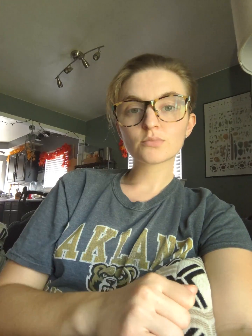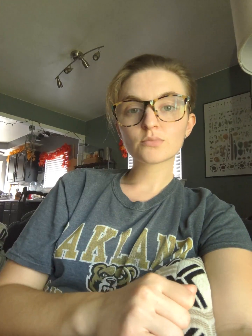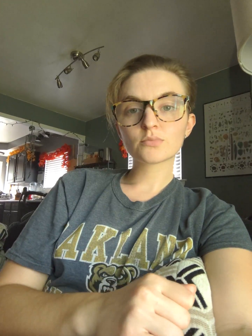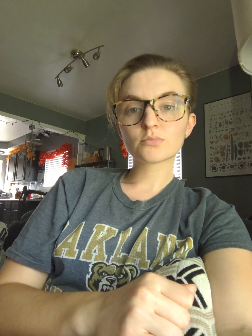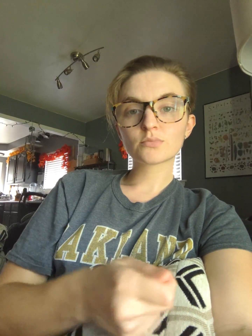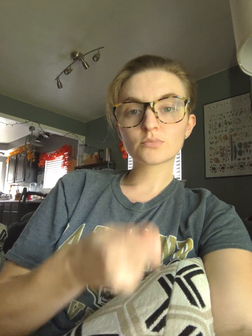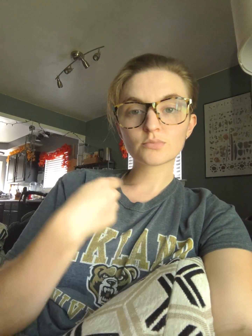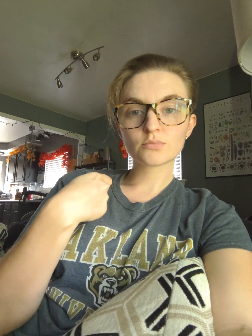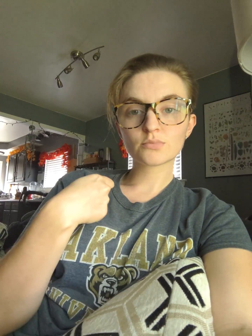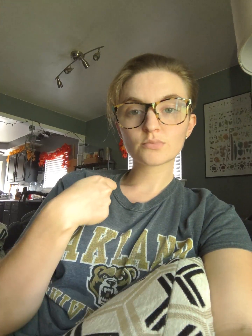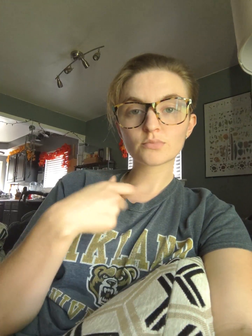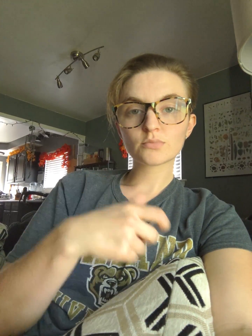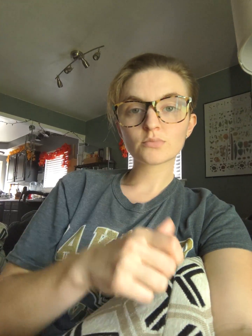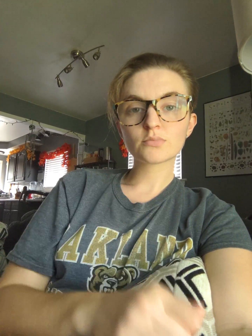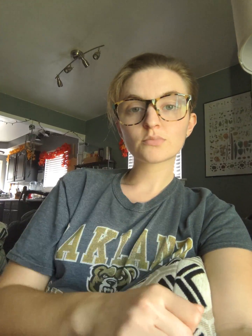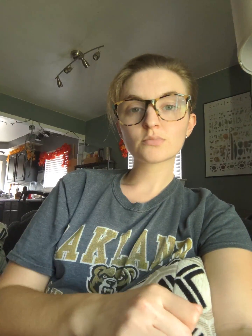pull